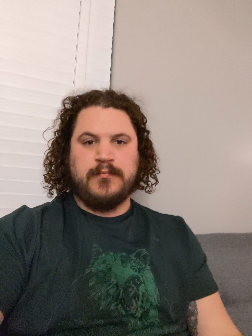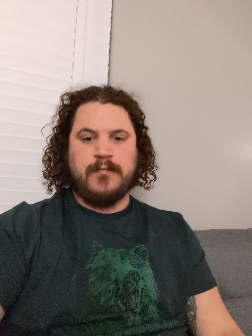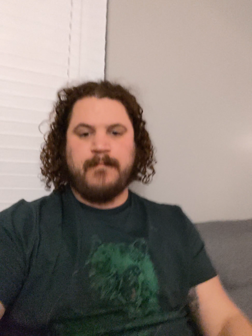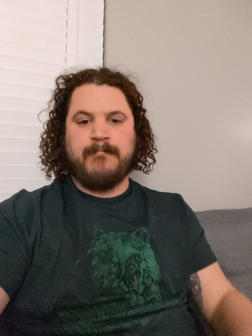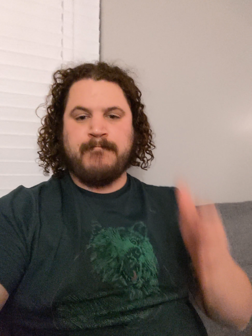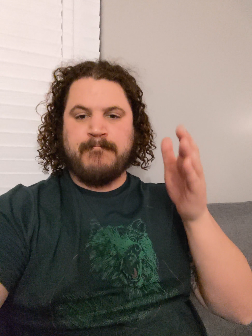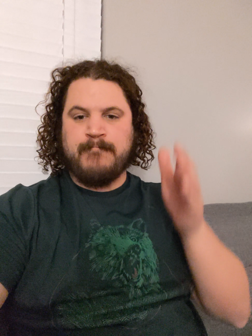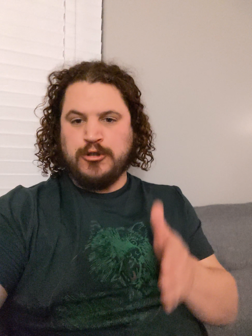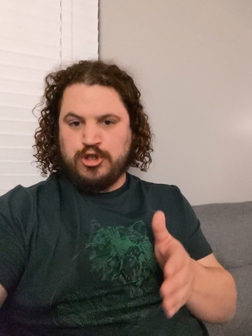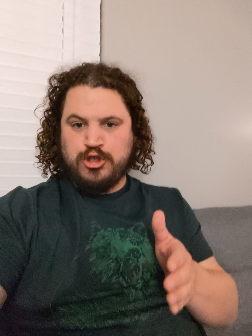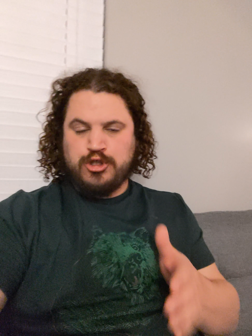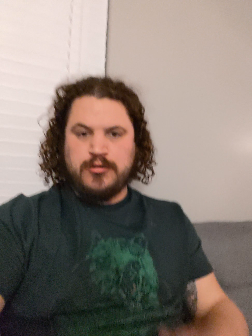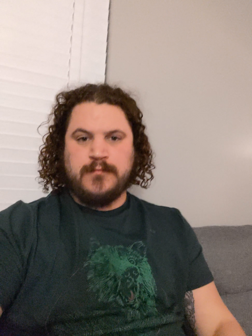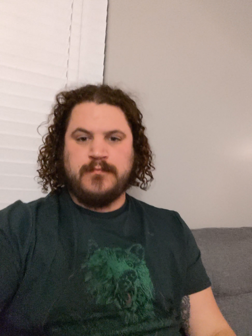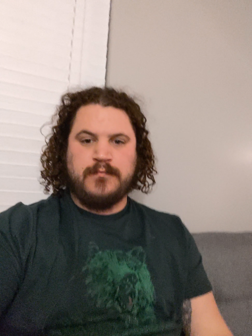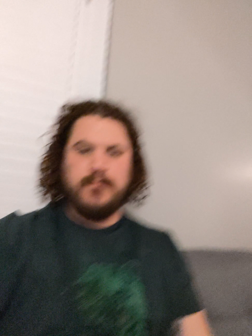person